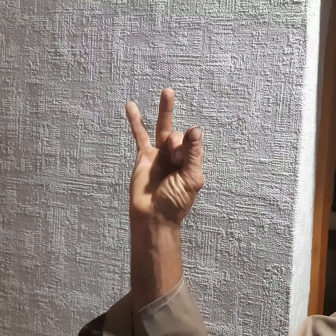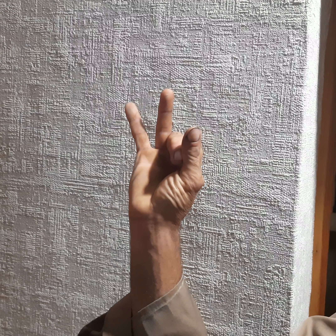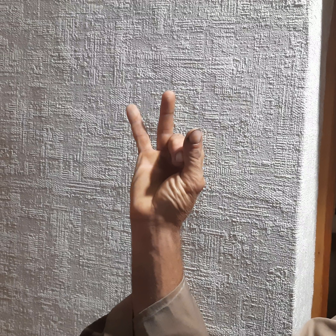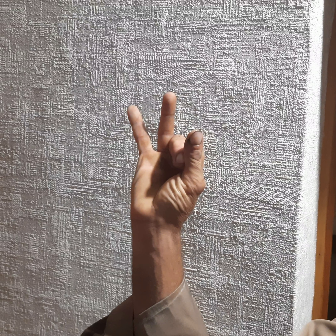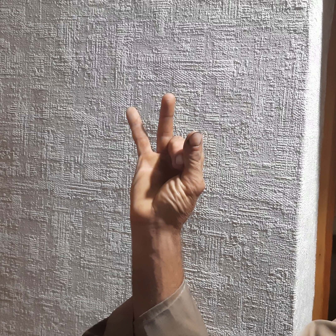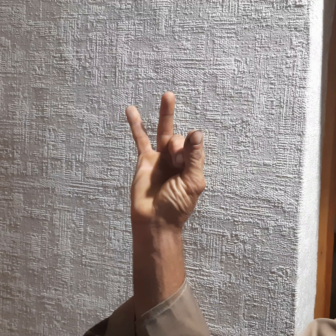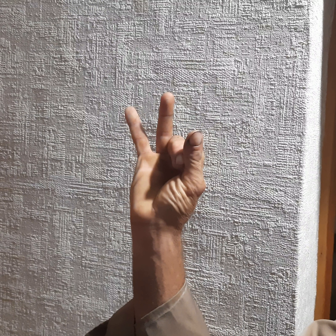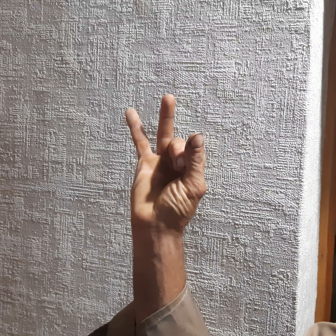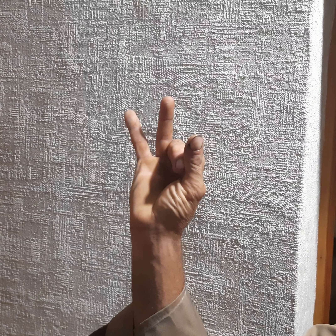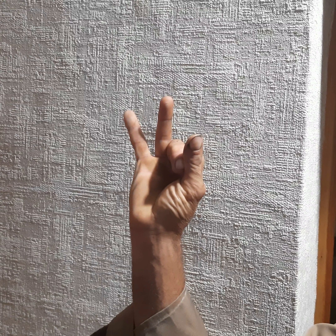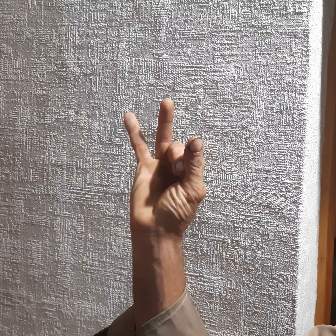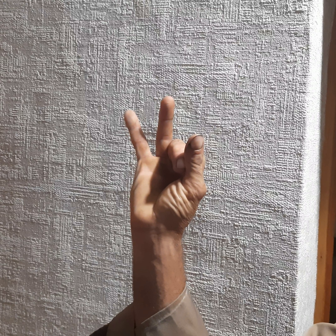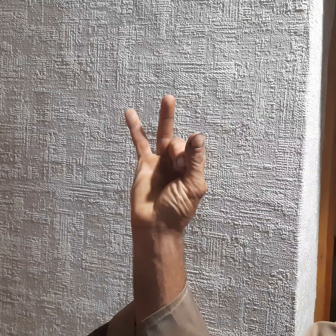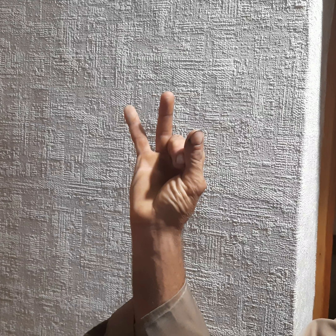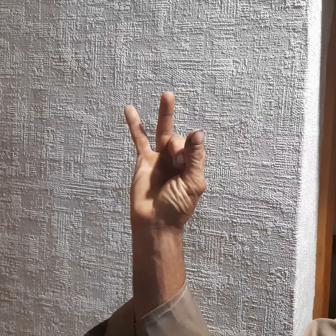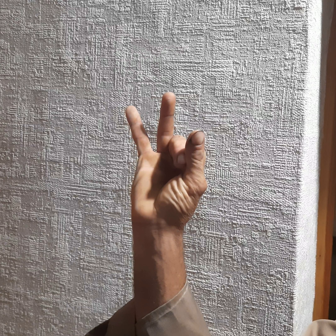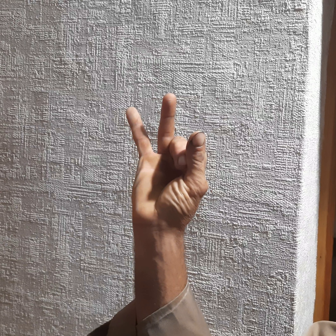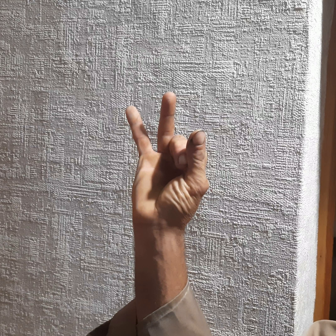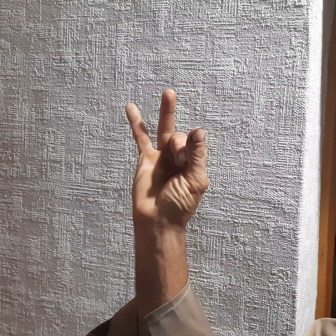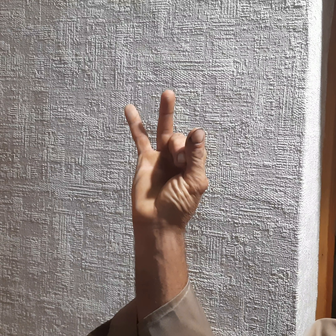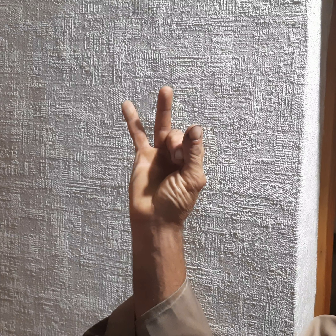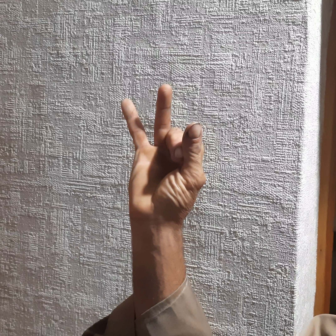И